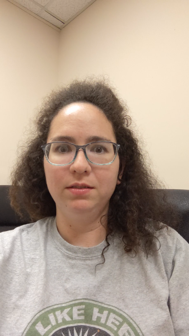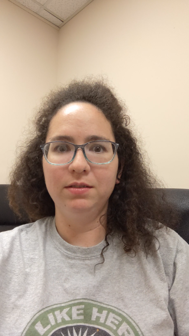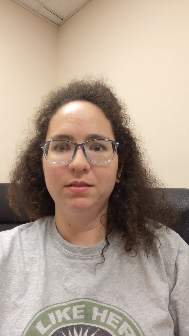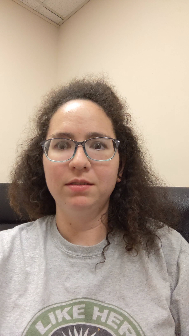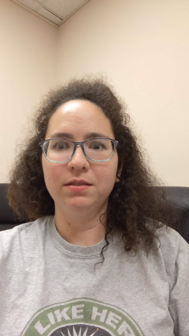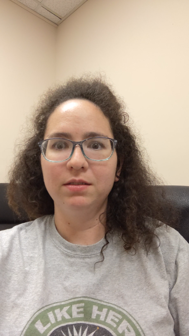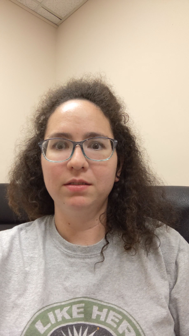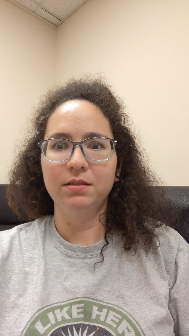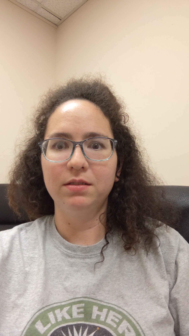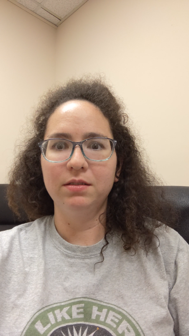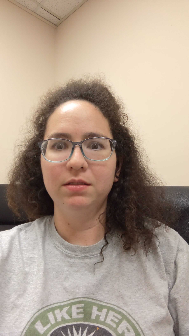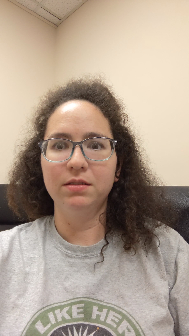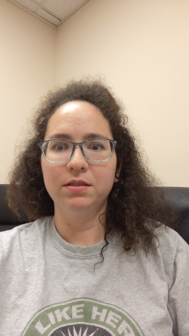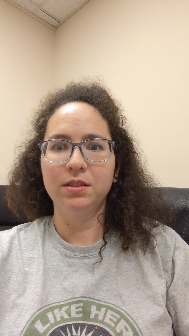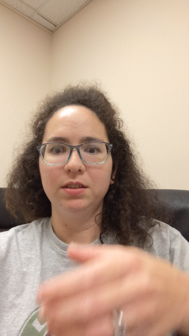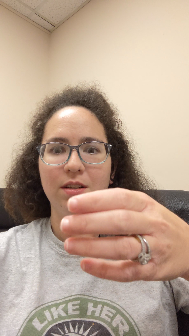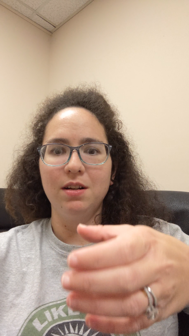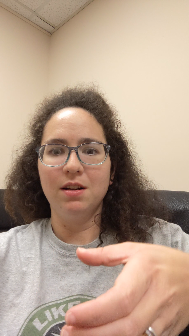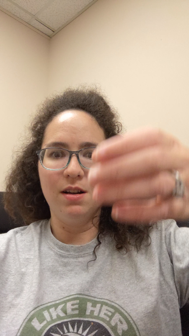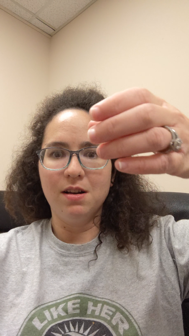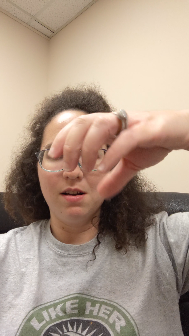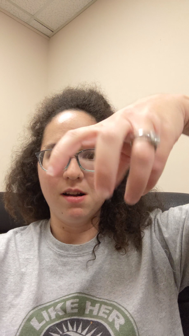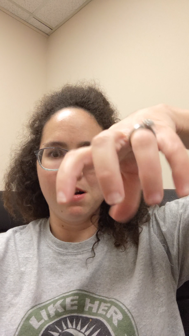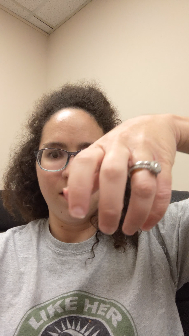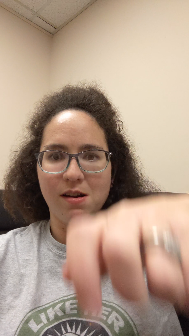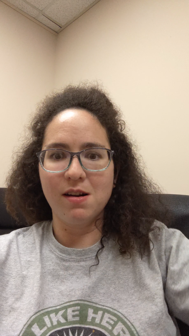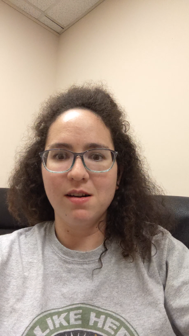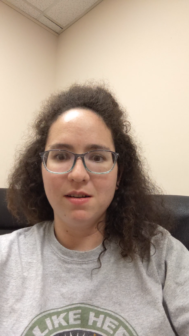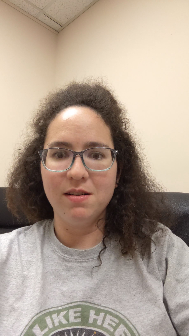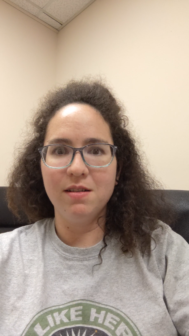jar